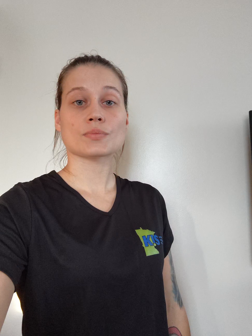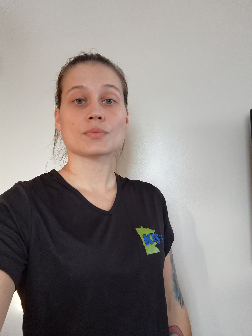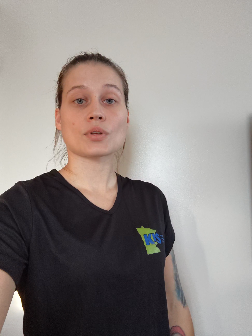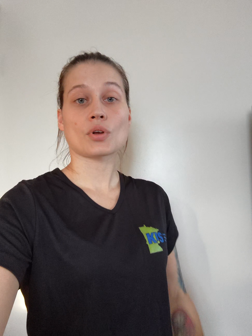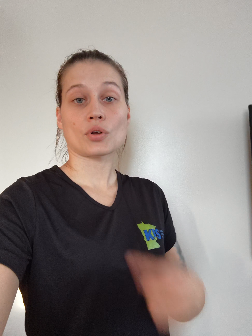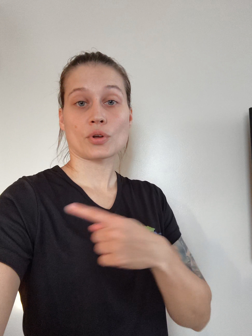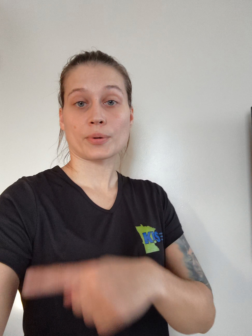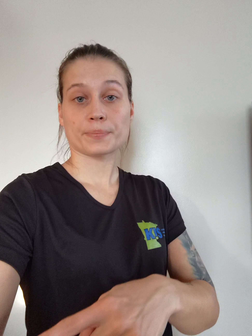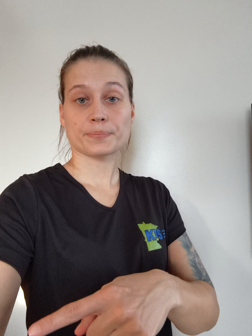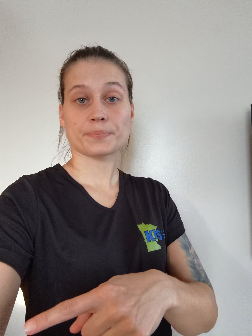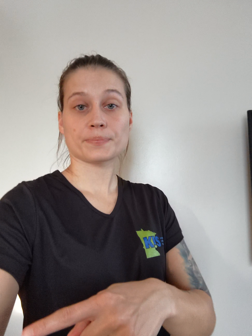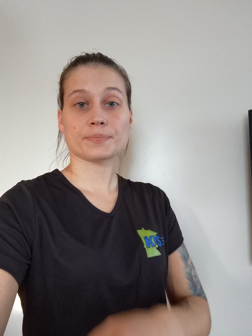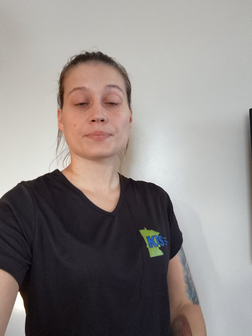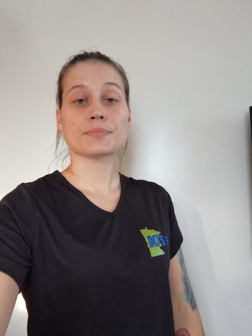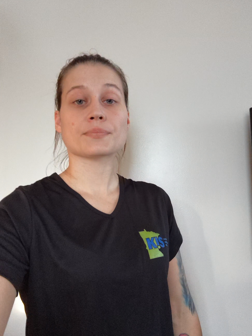arm